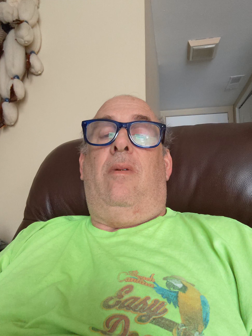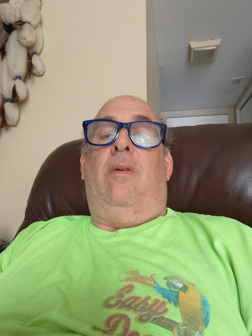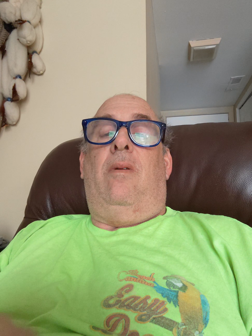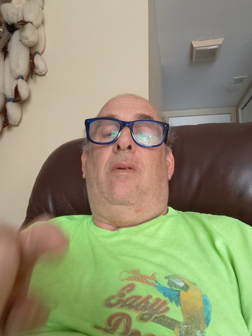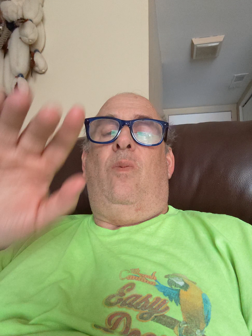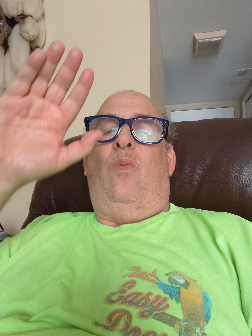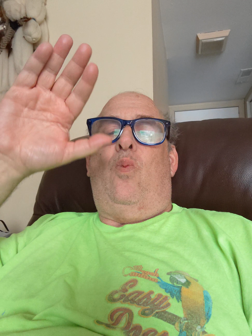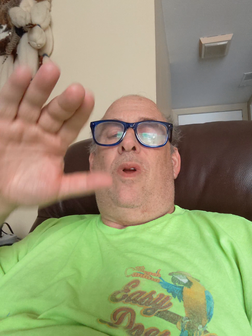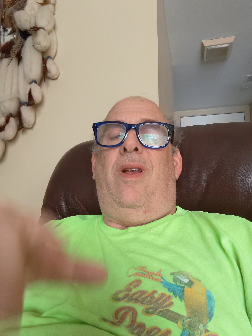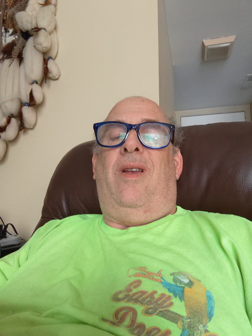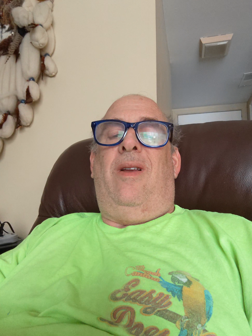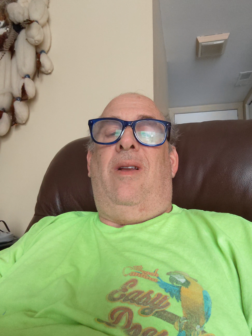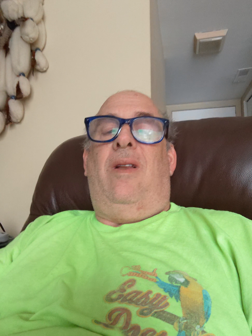rain